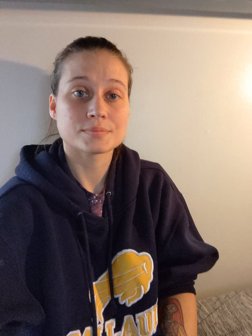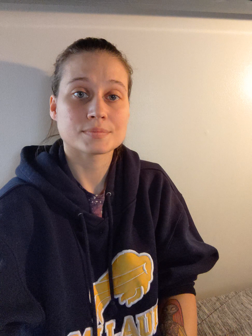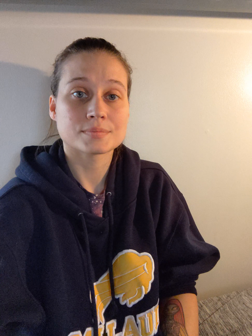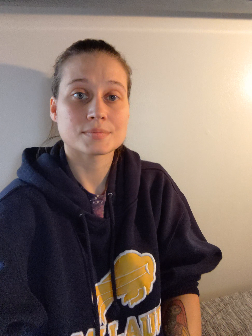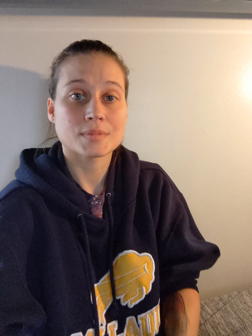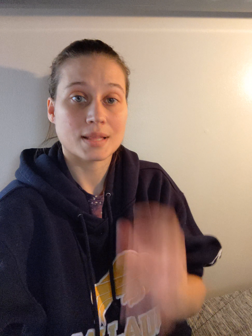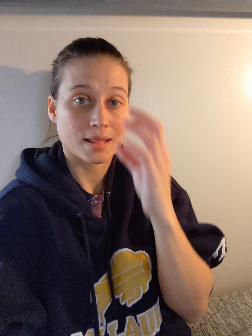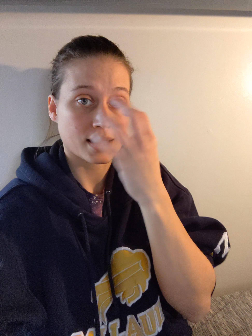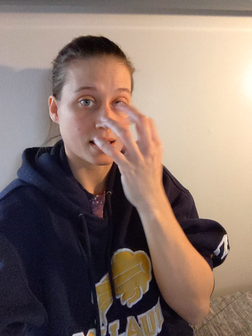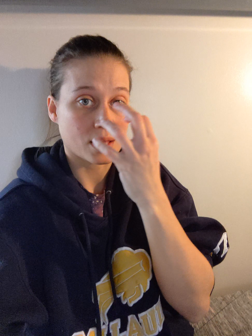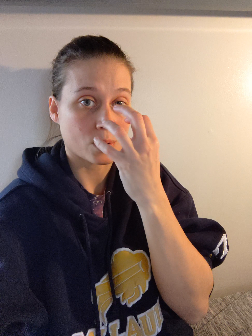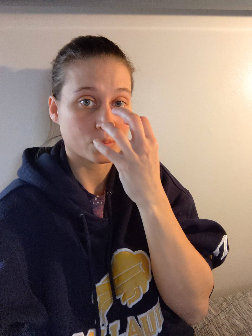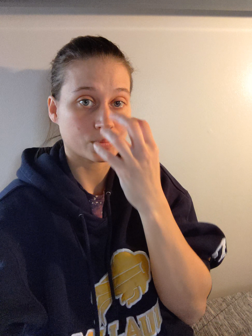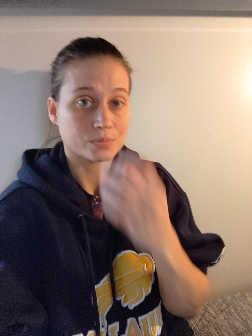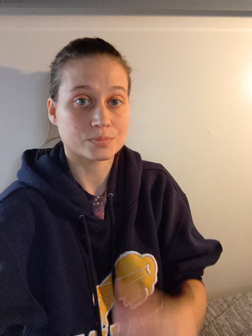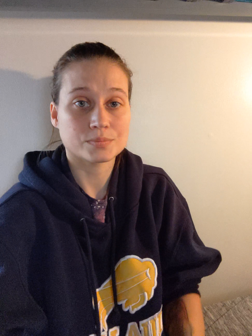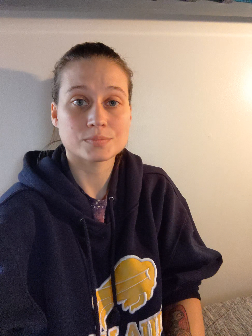clown